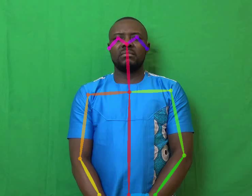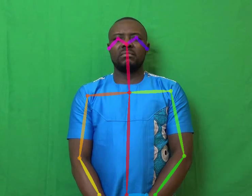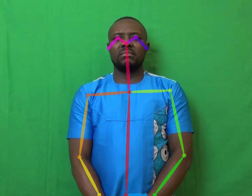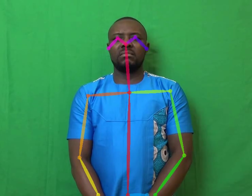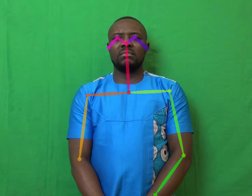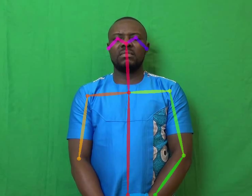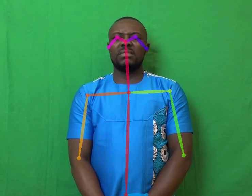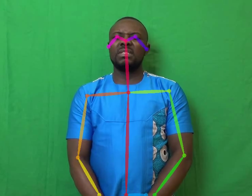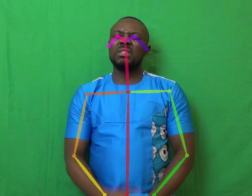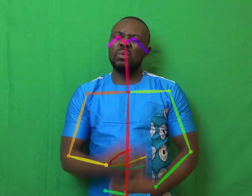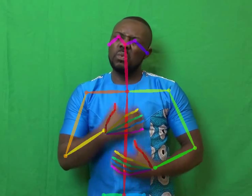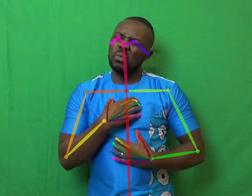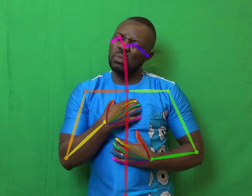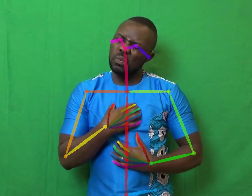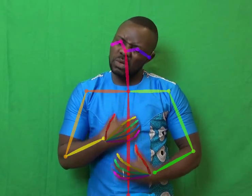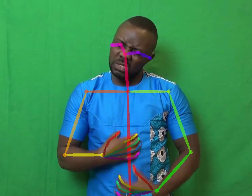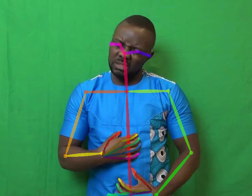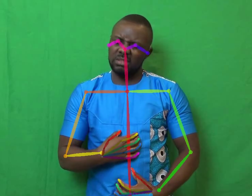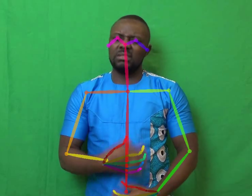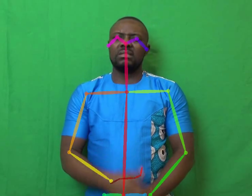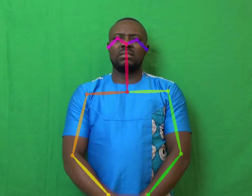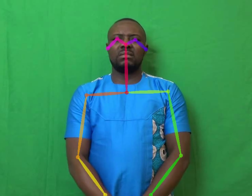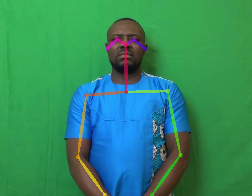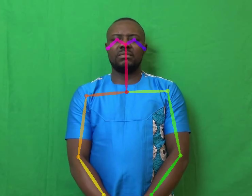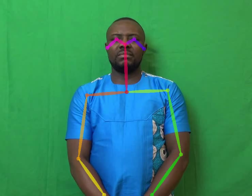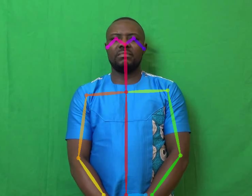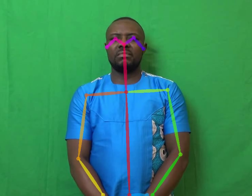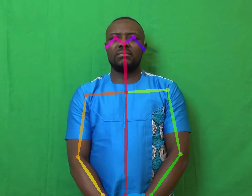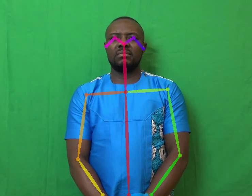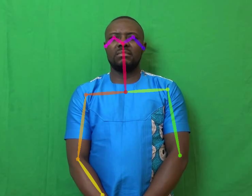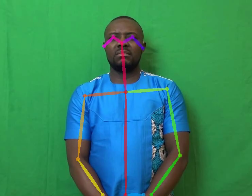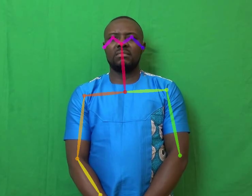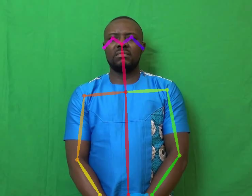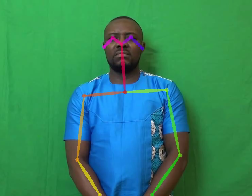wish